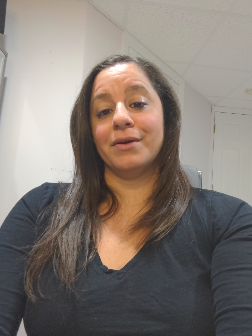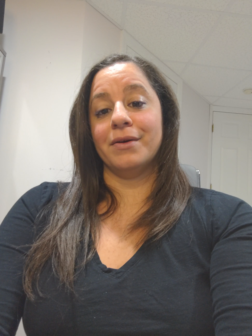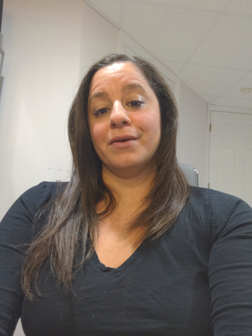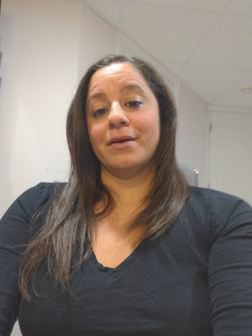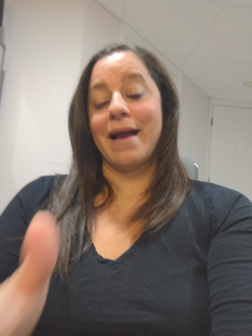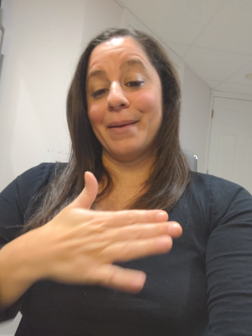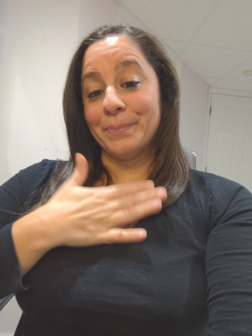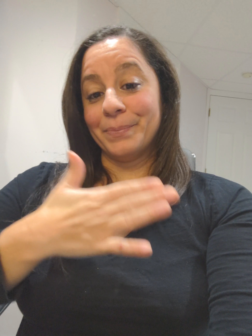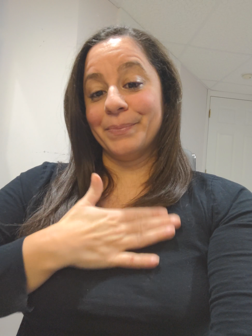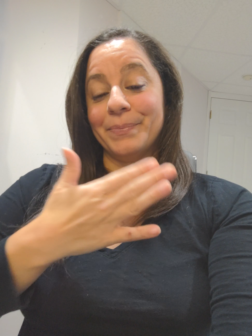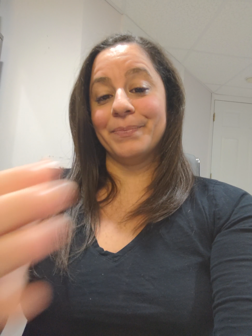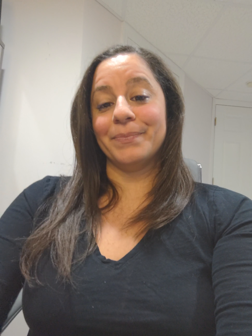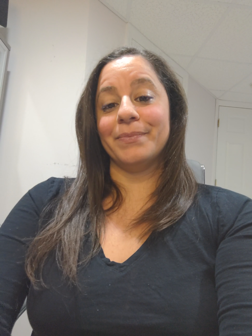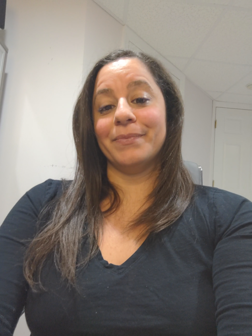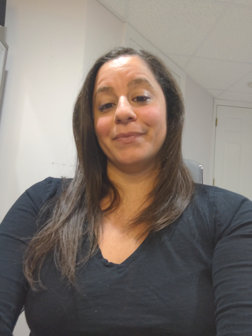happy